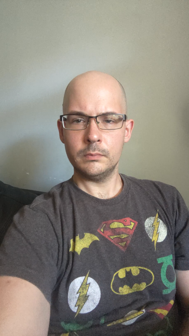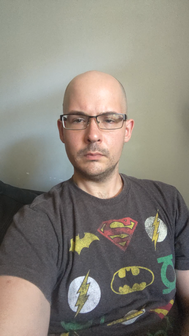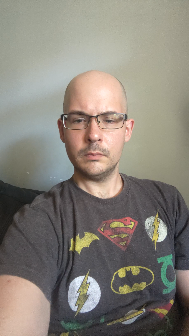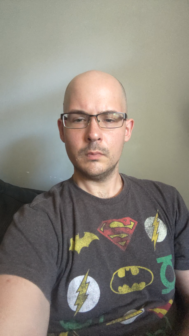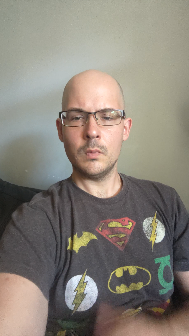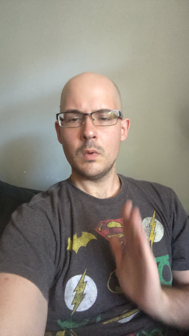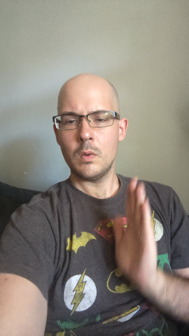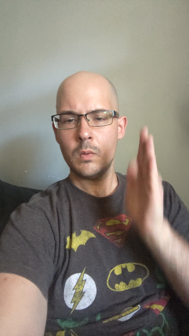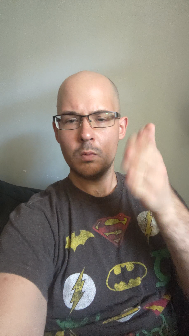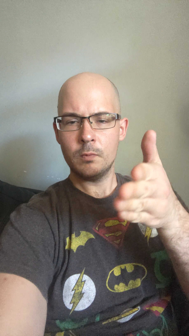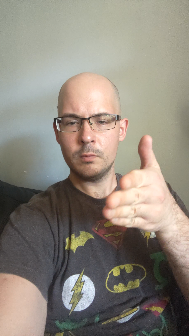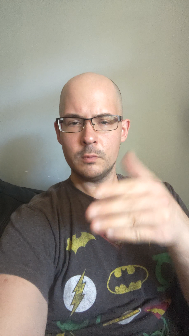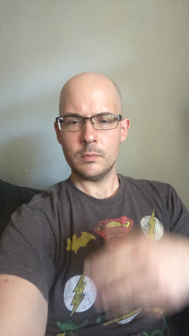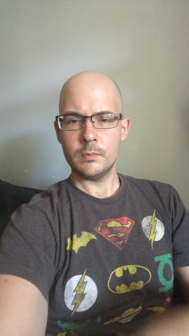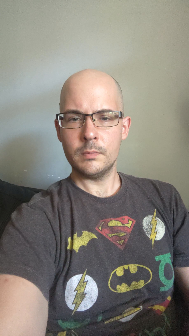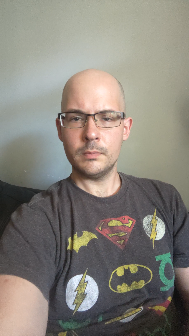over